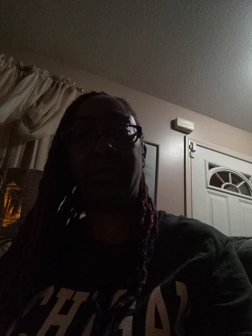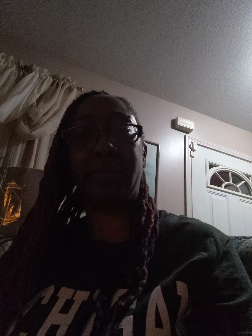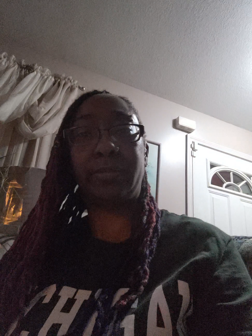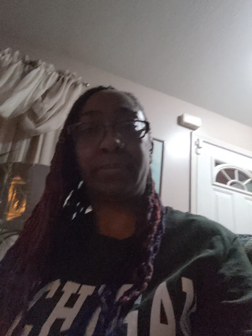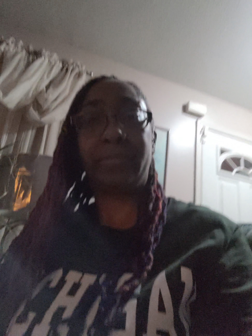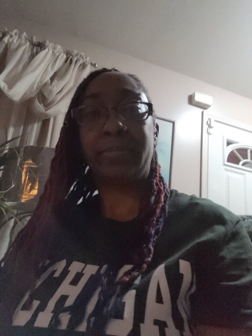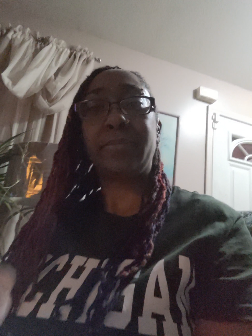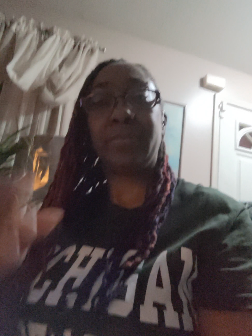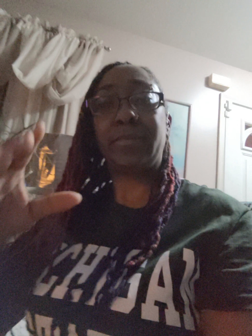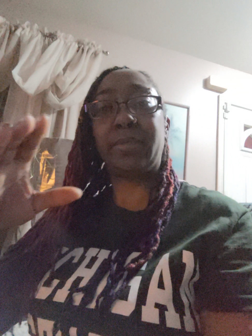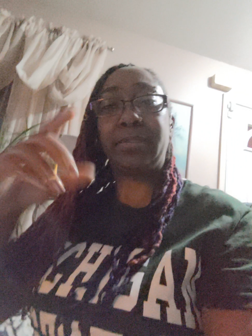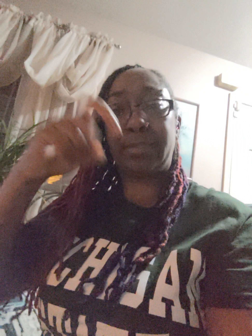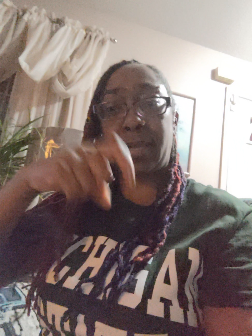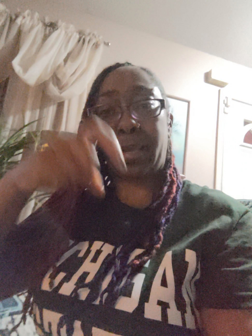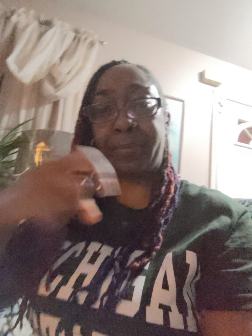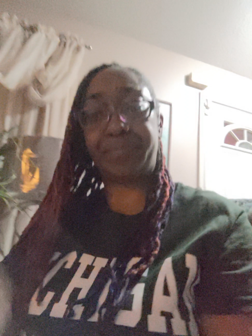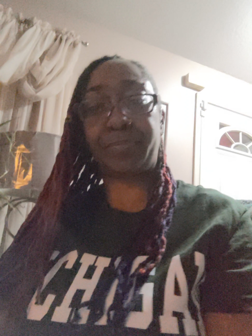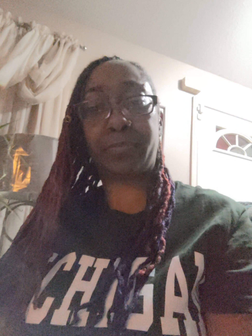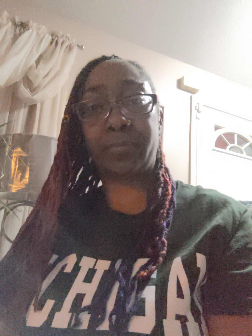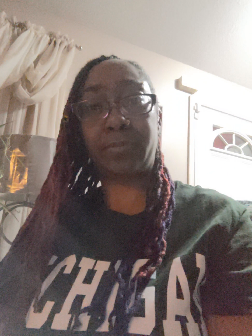time